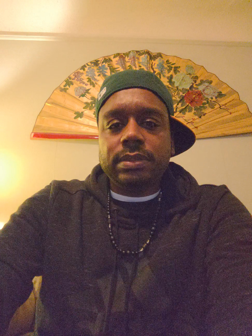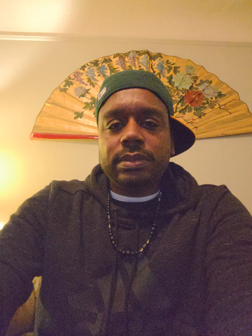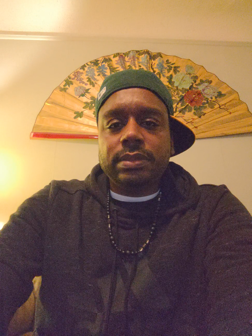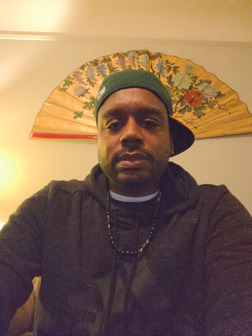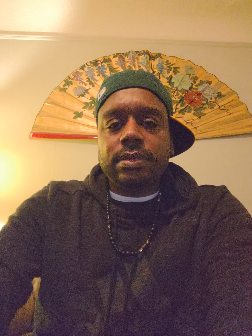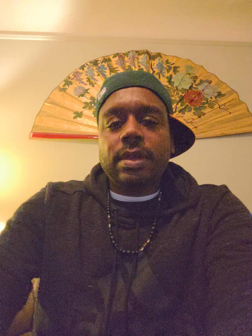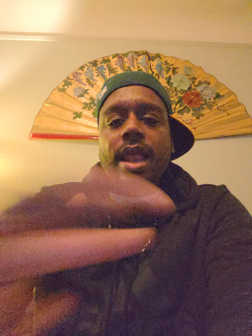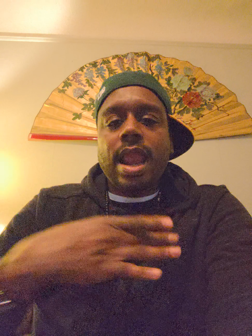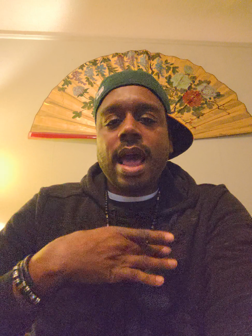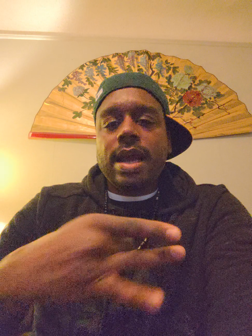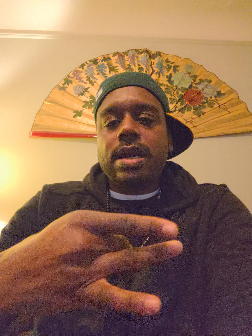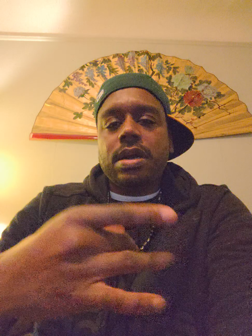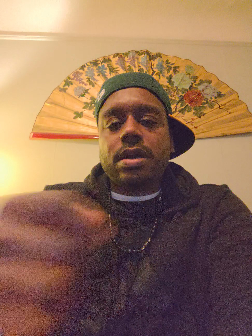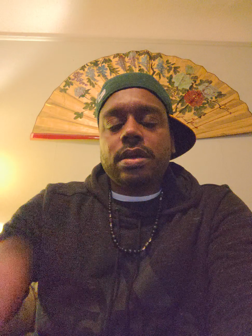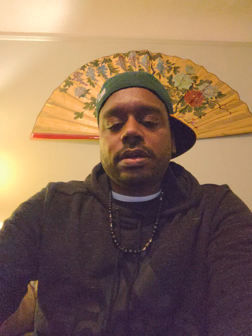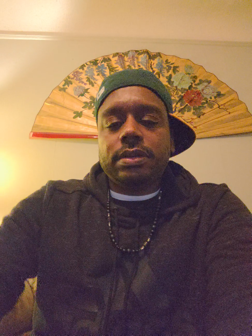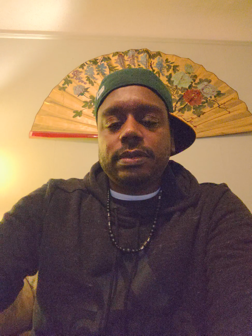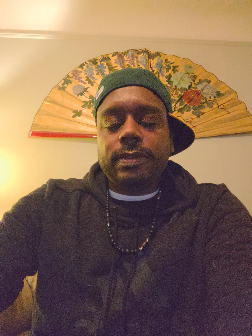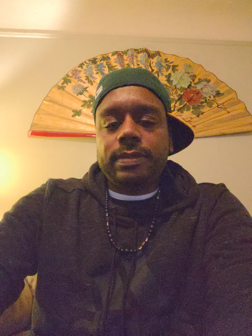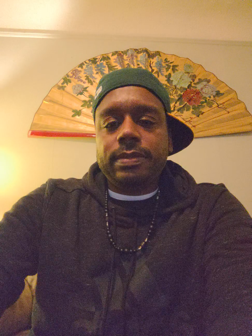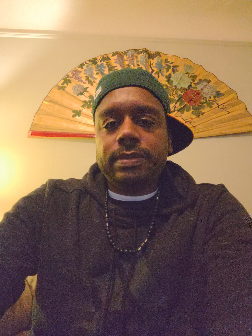like